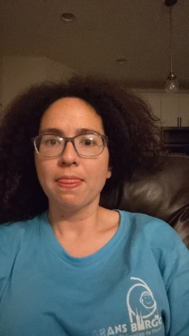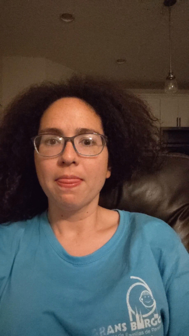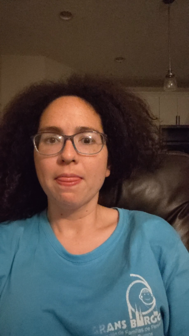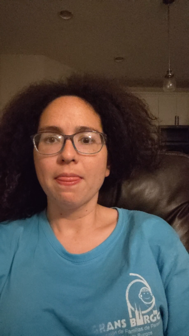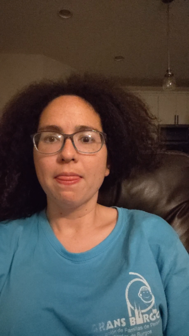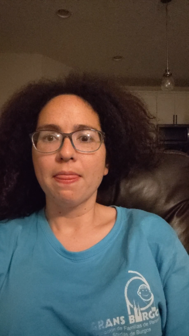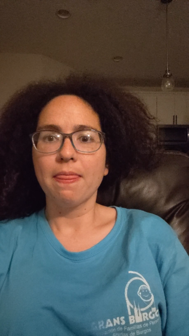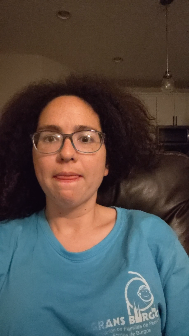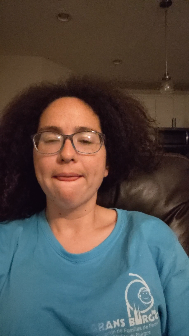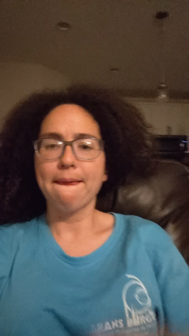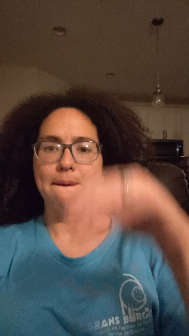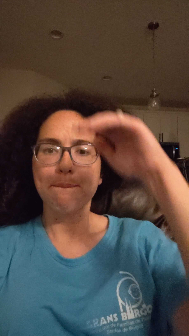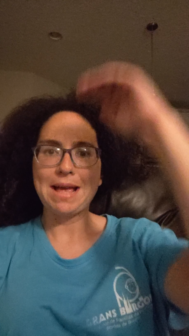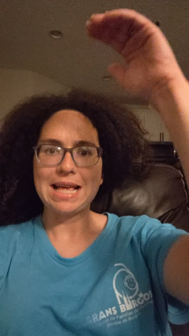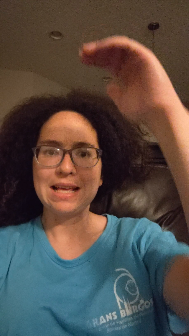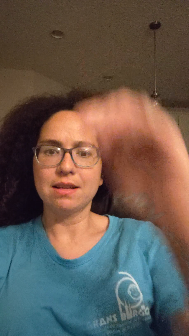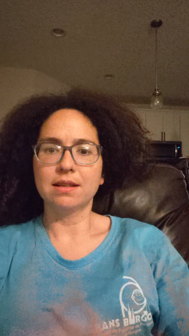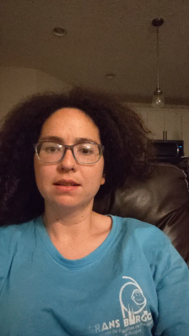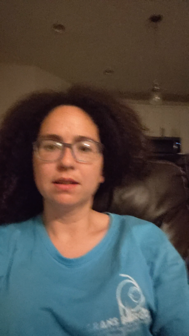big